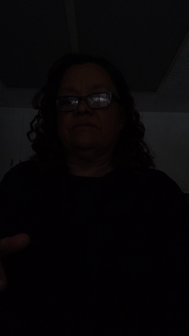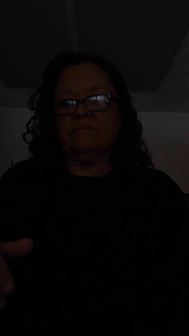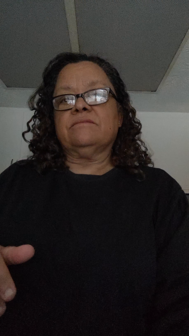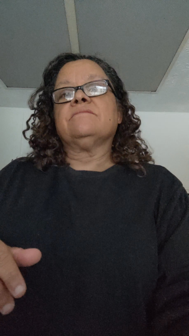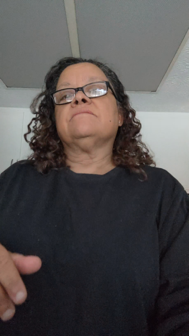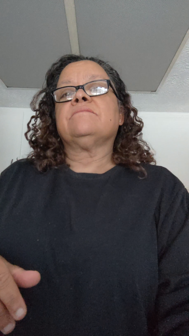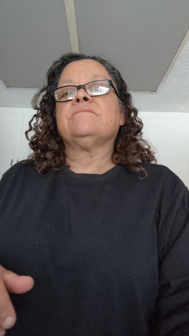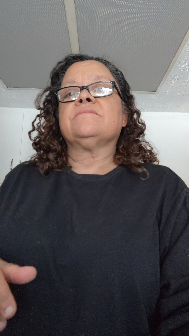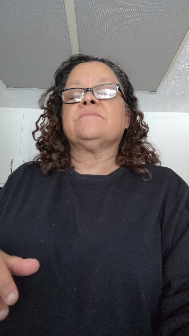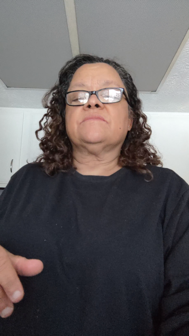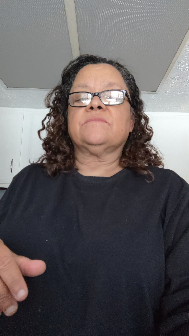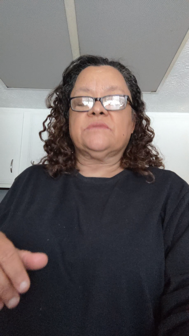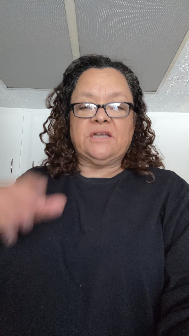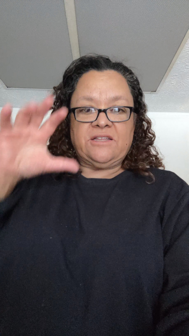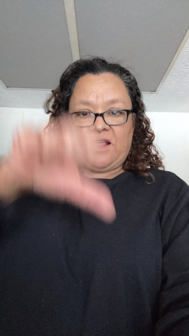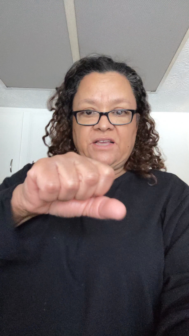catch